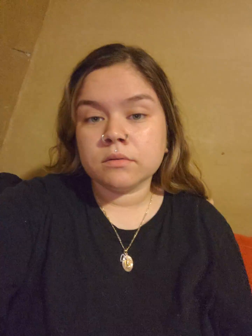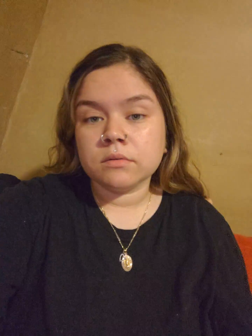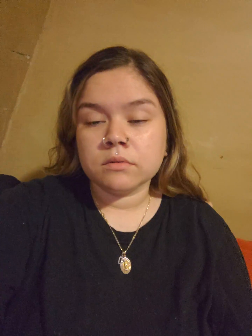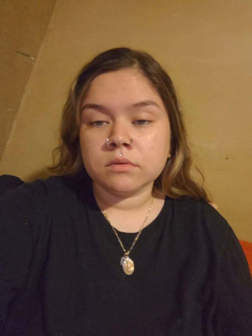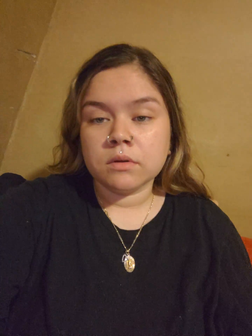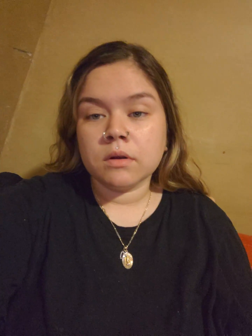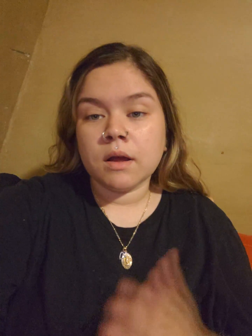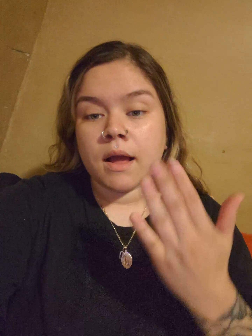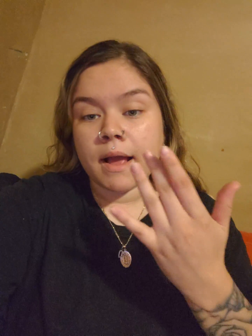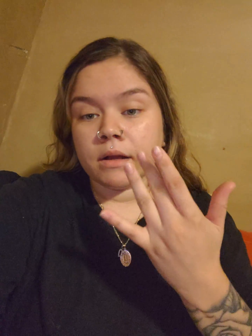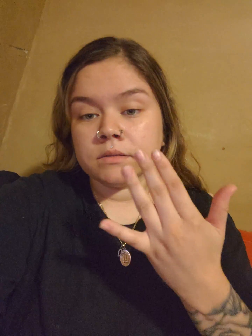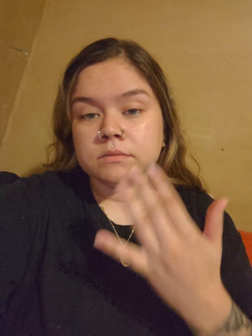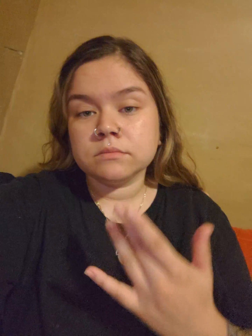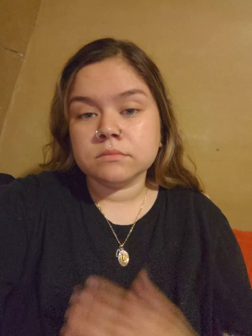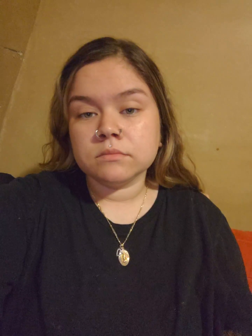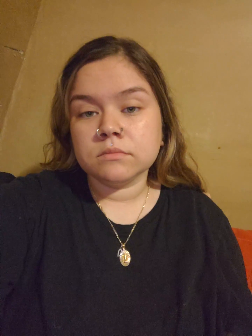hand